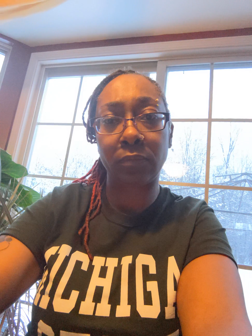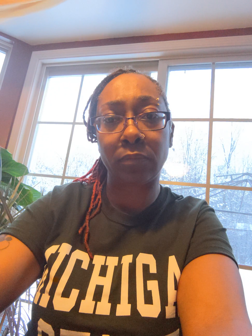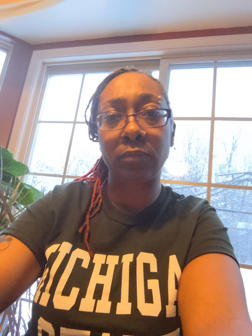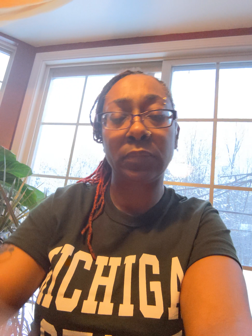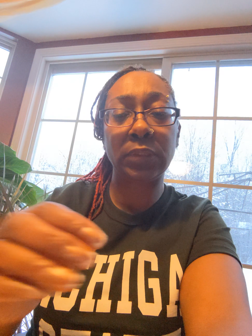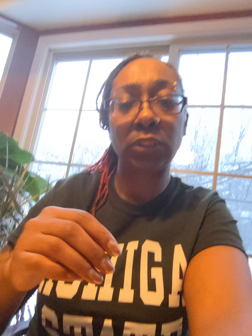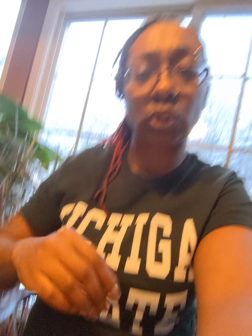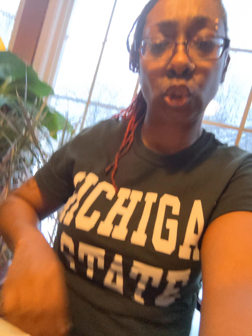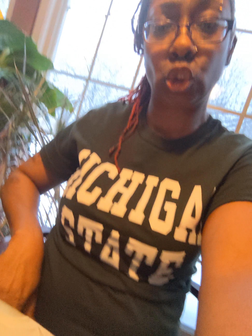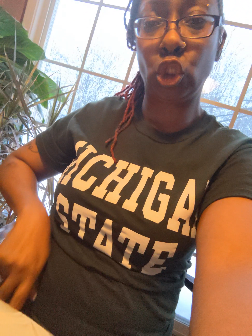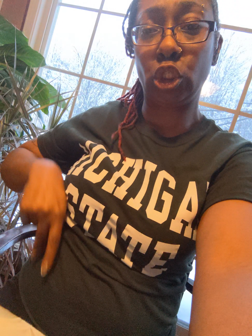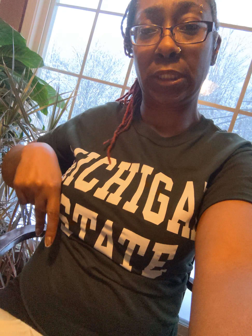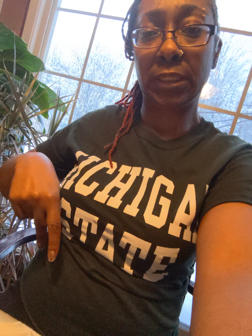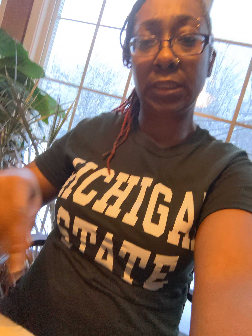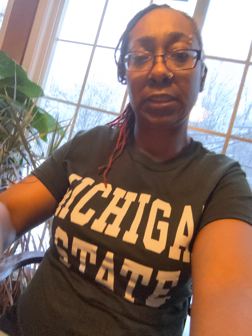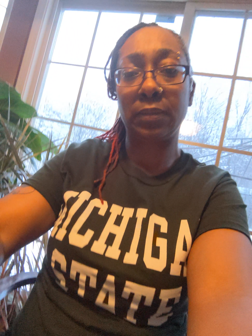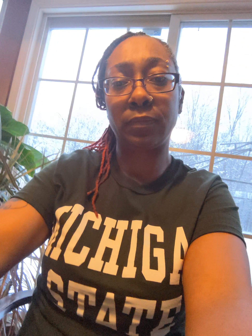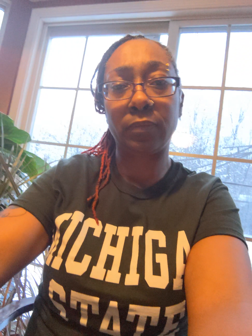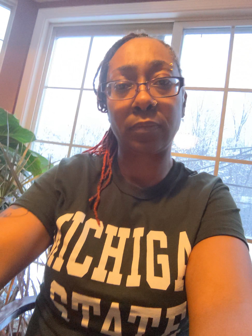jeans